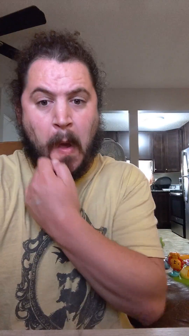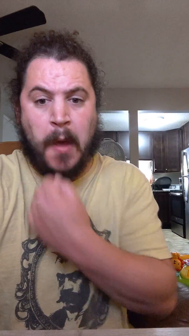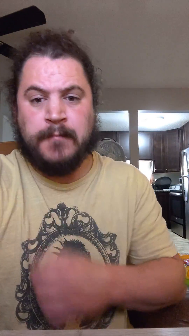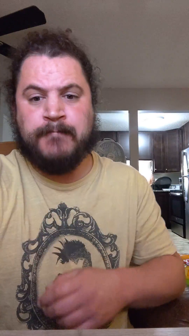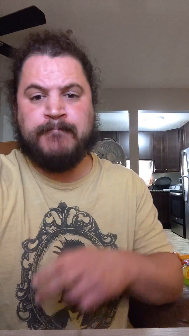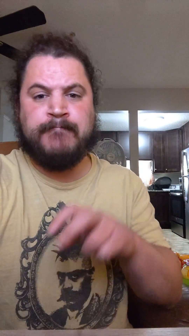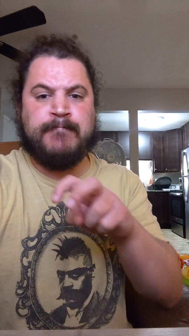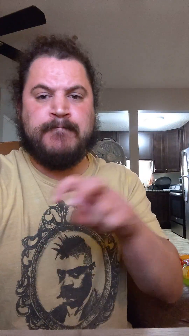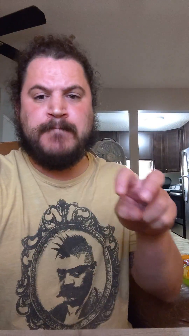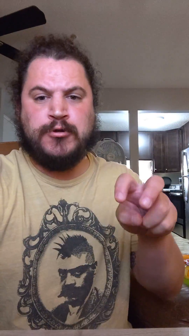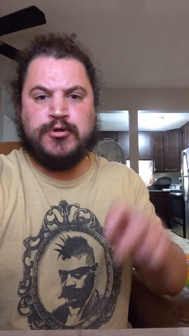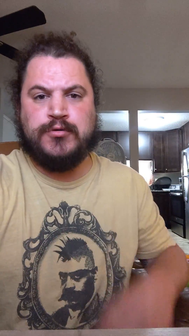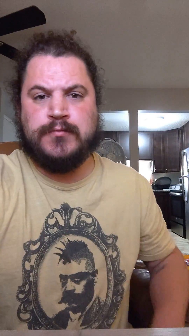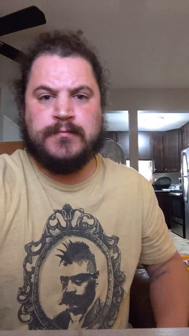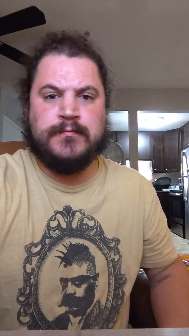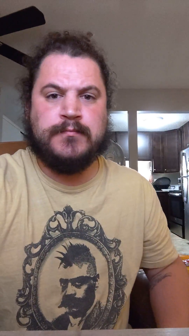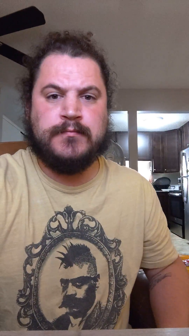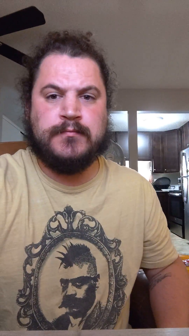bench